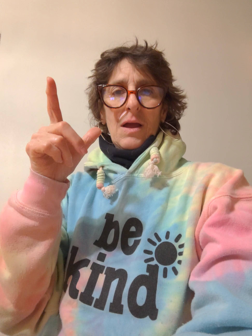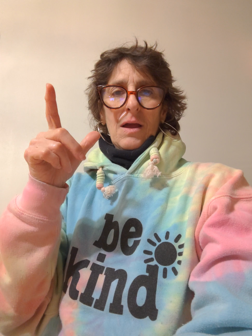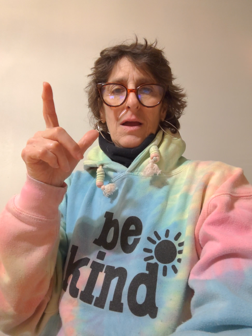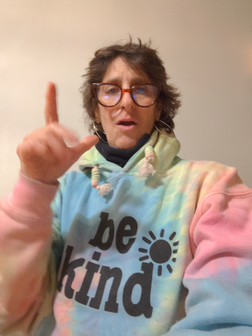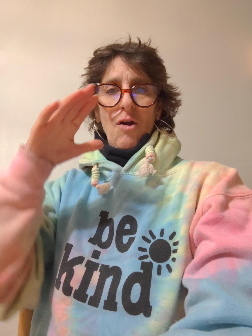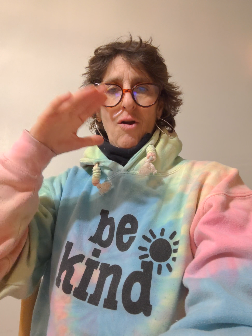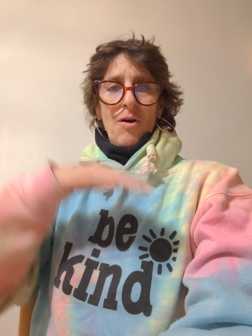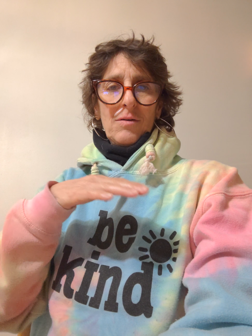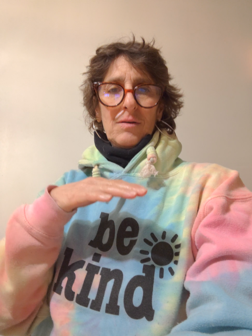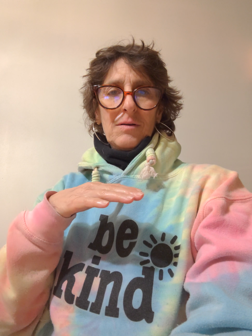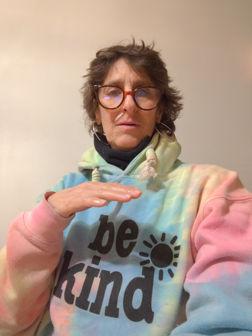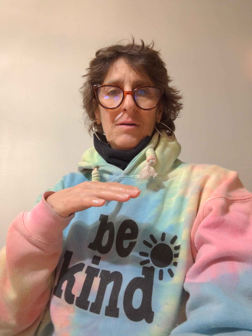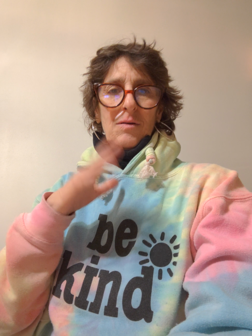on